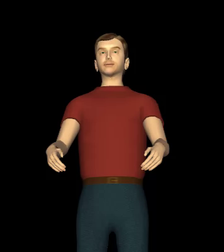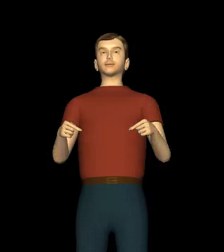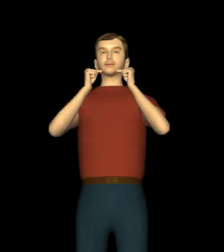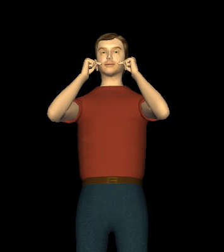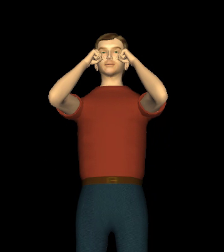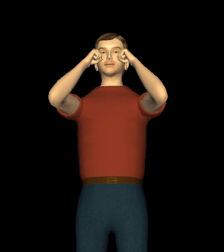يبتسم